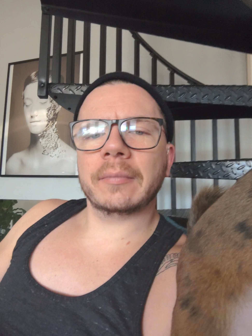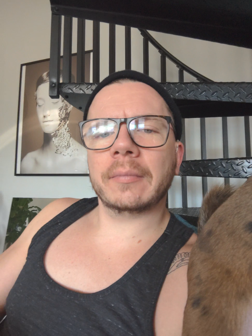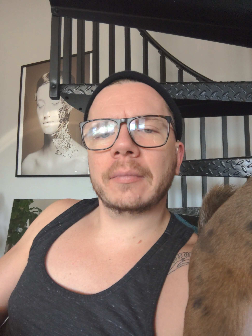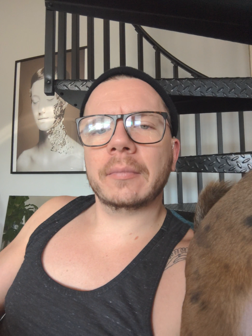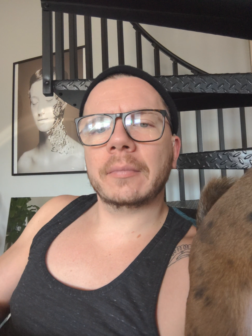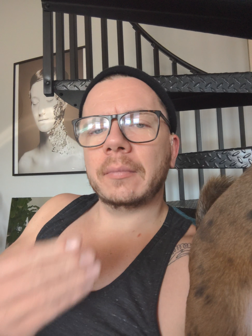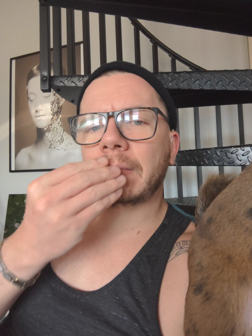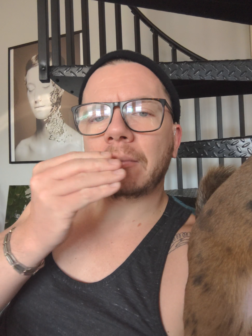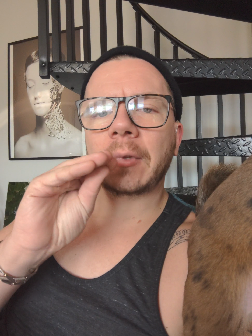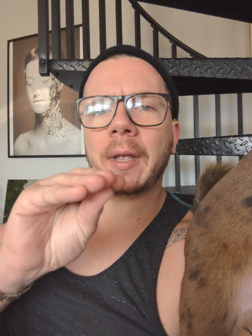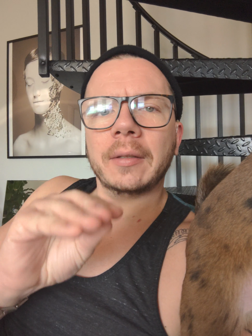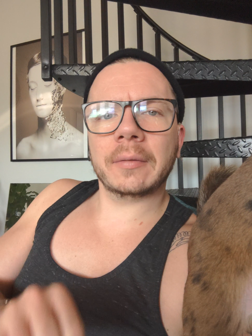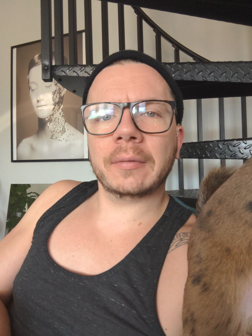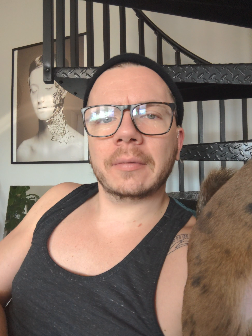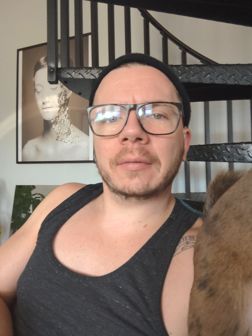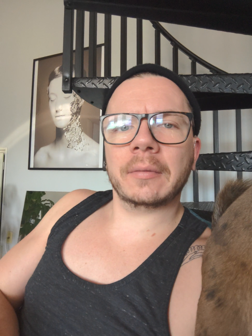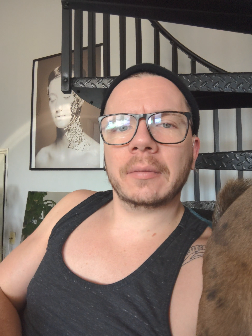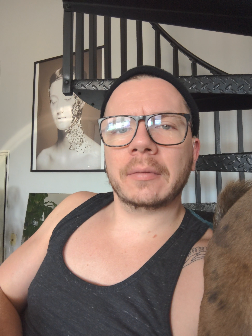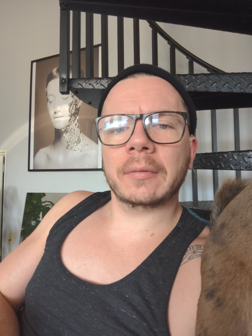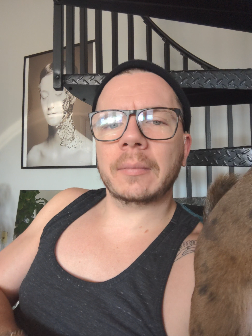kiss